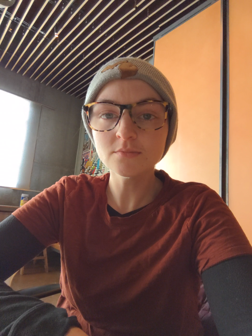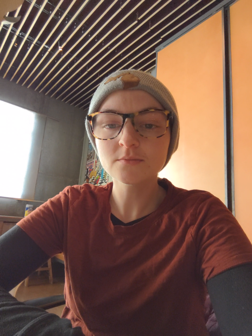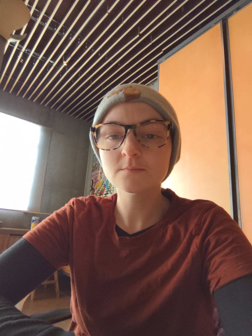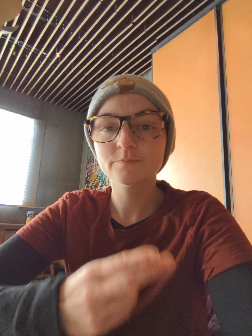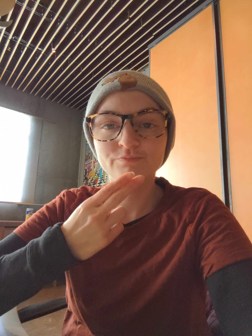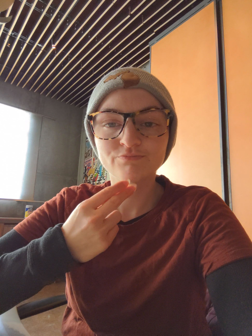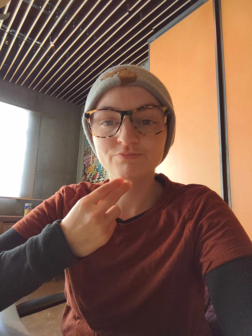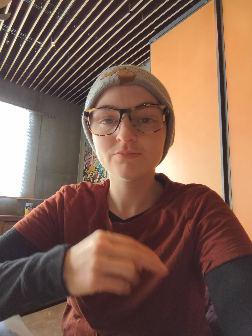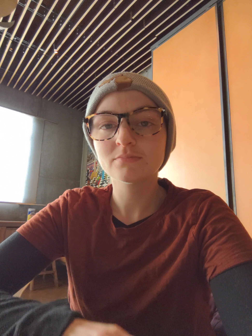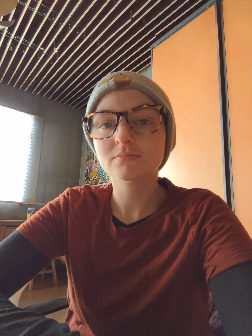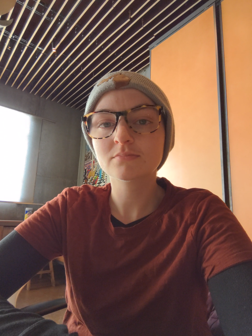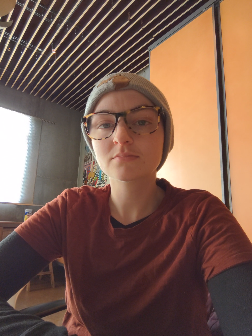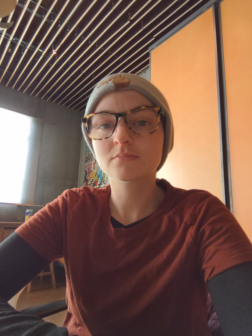cute